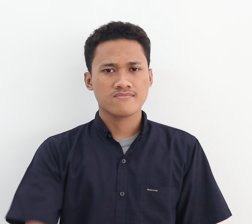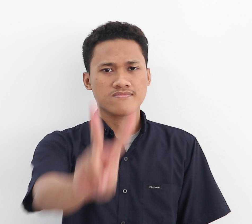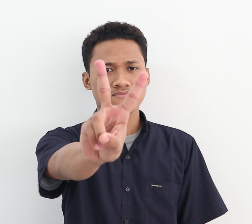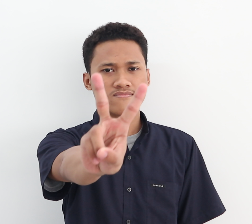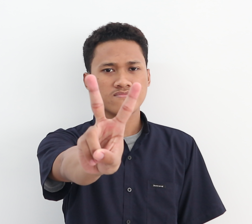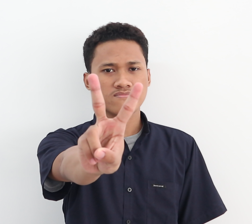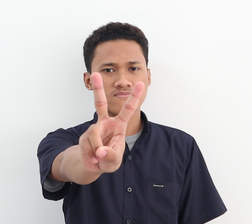V